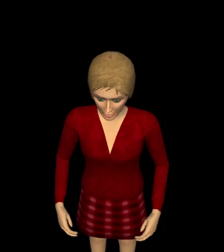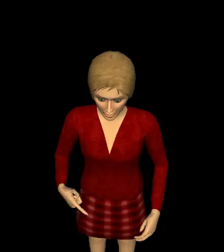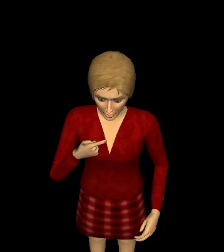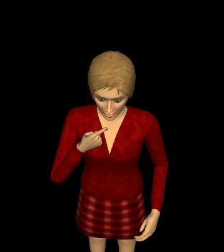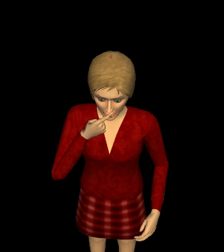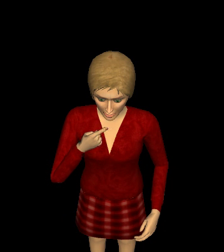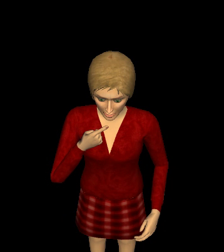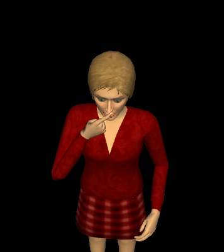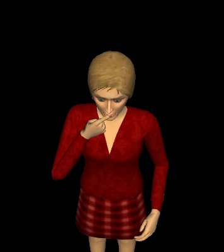طعم